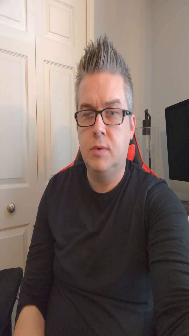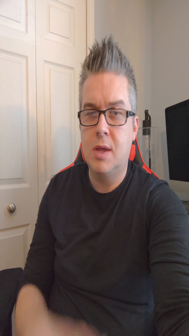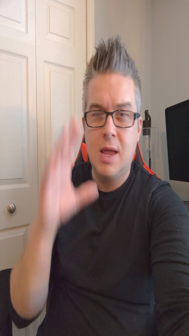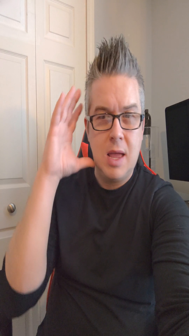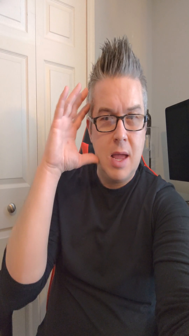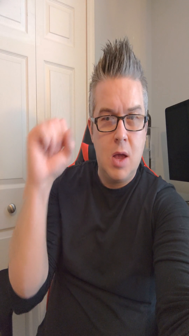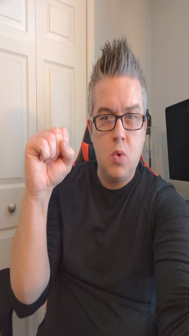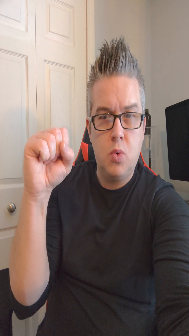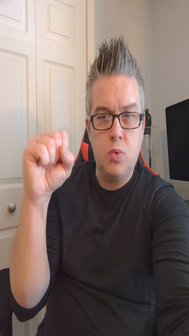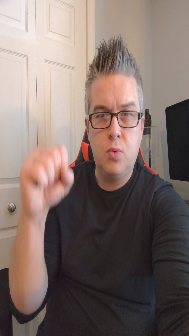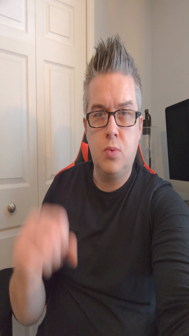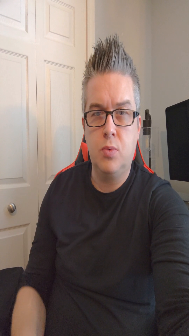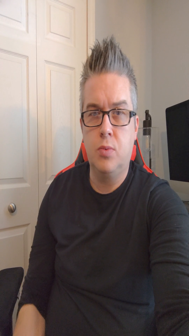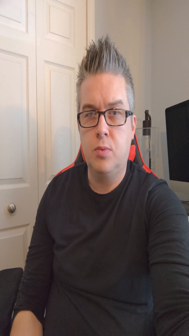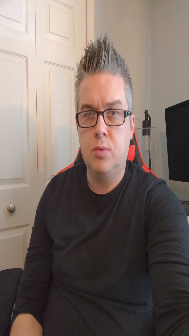loud